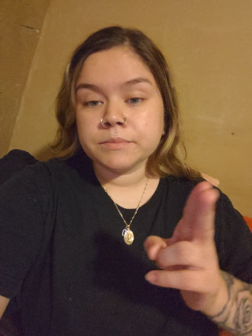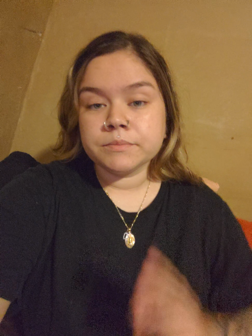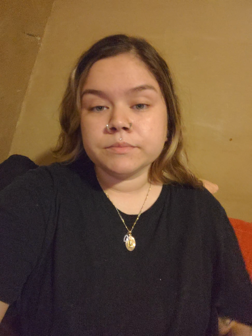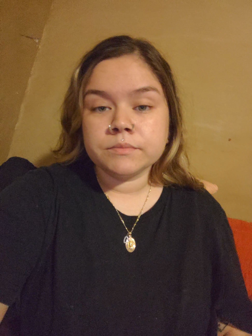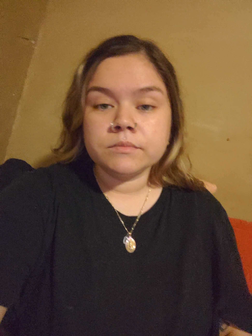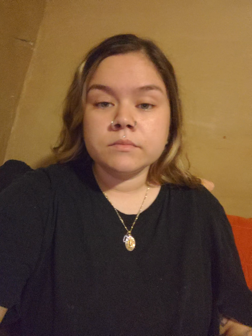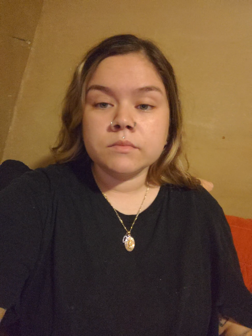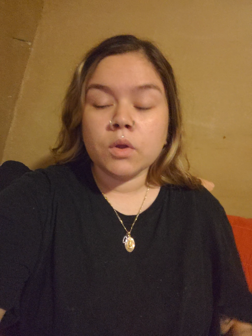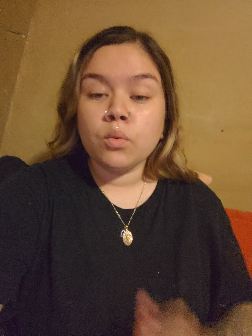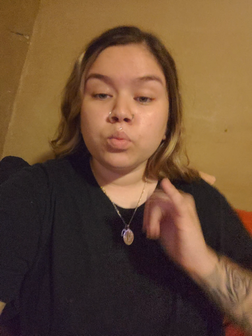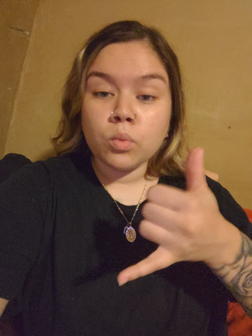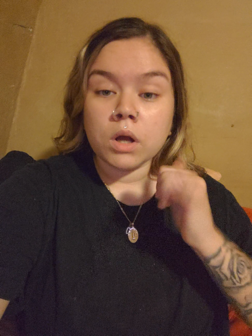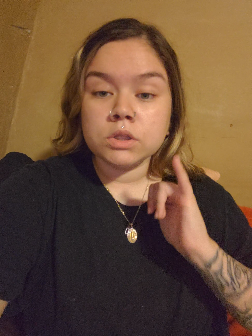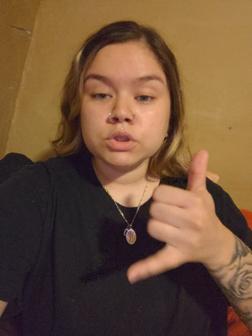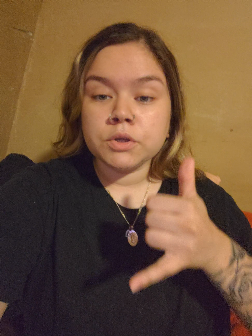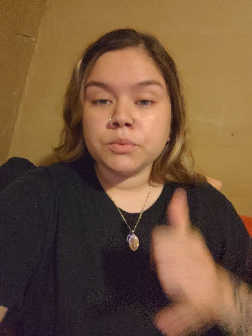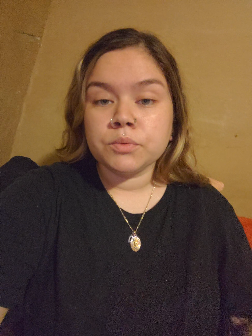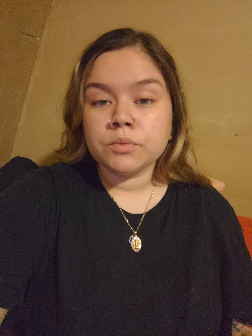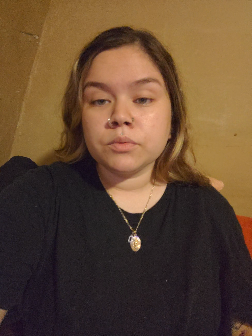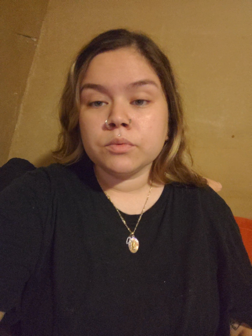rocking chair